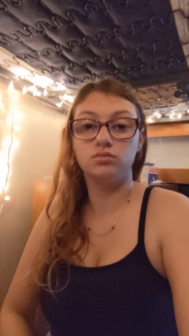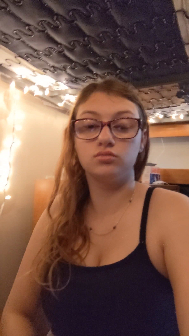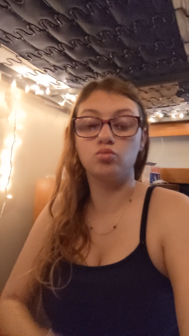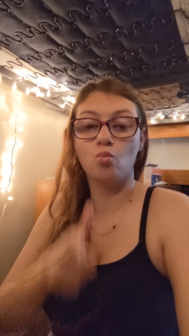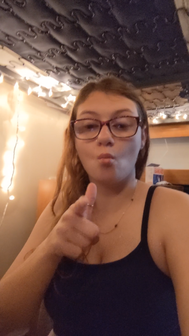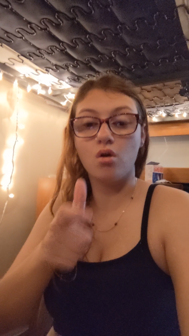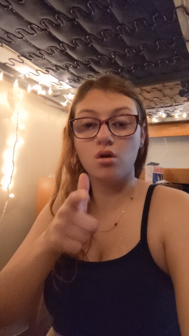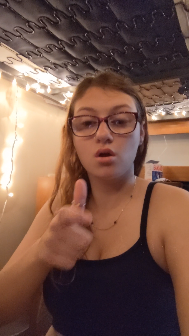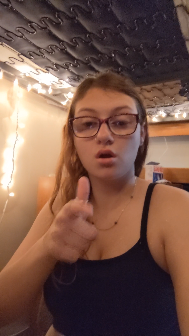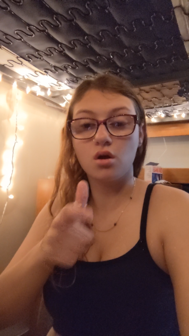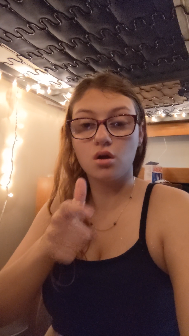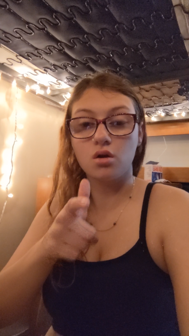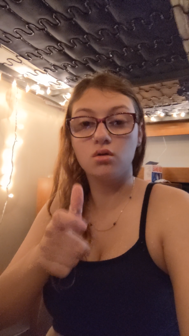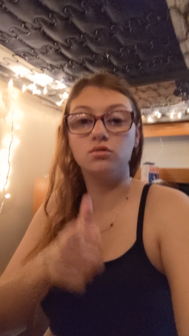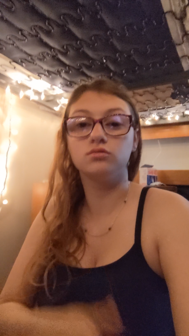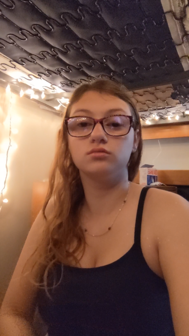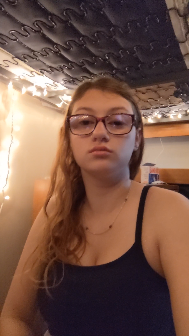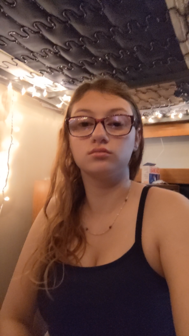run